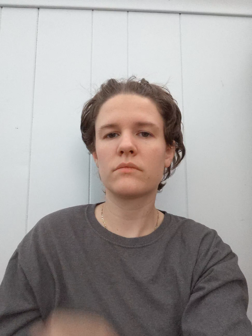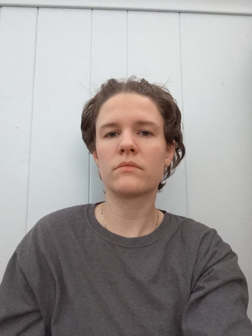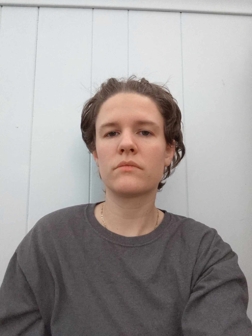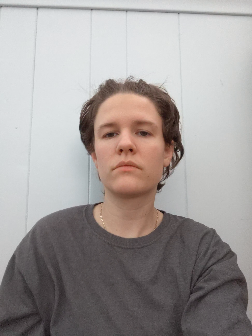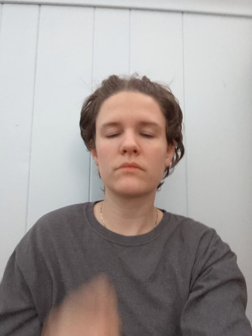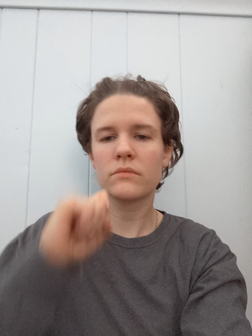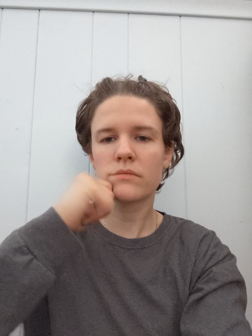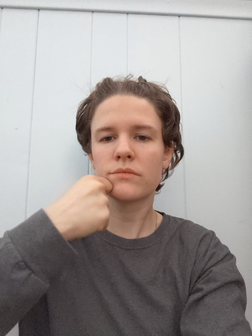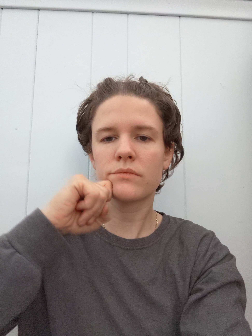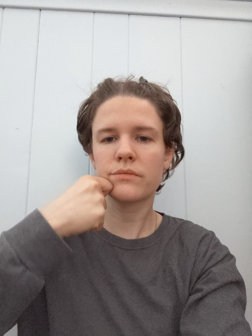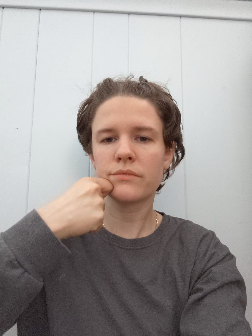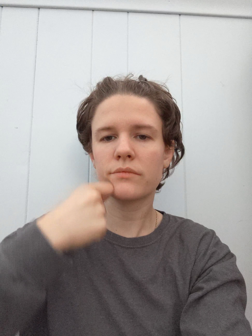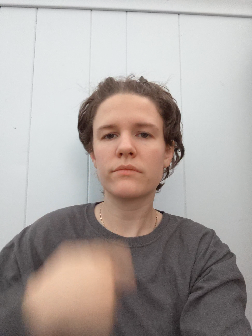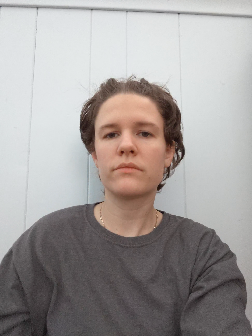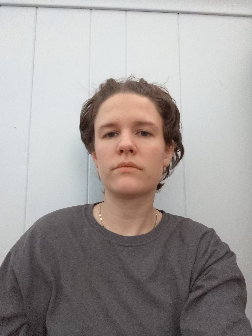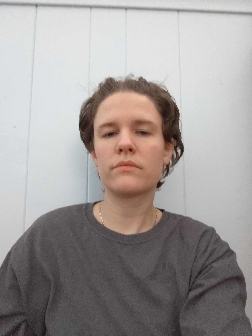apple